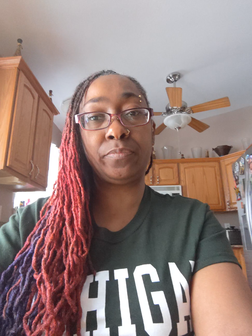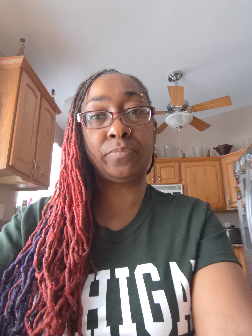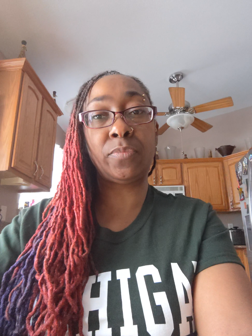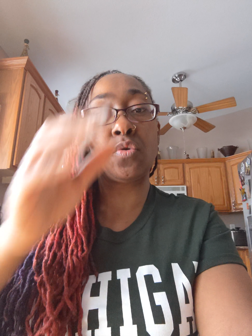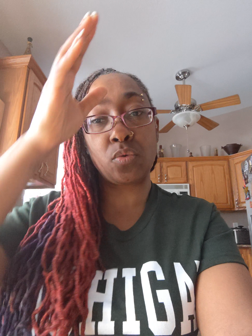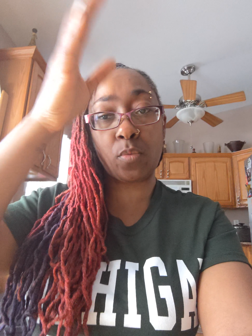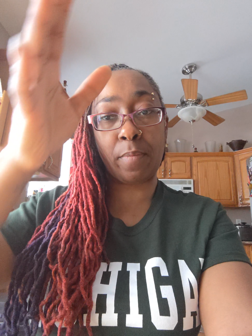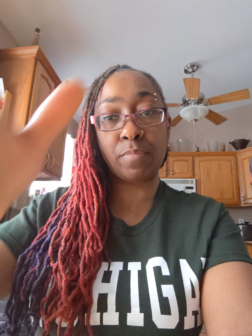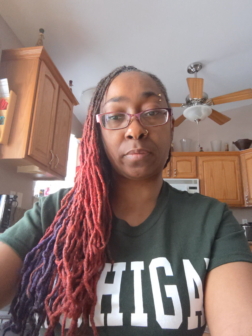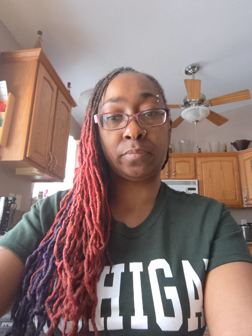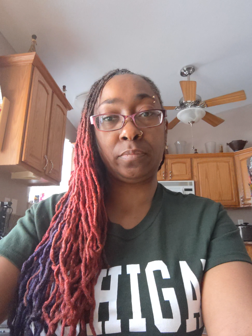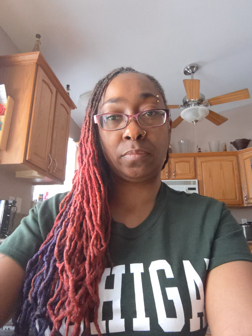grandpa